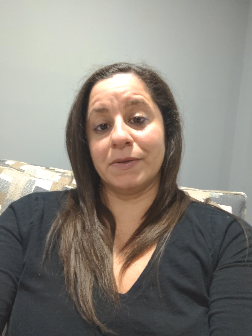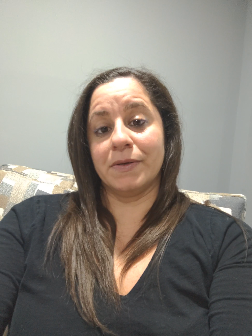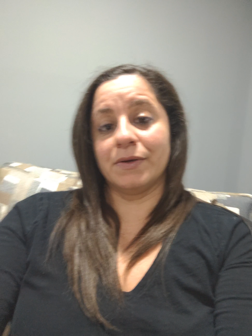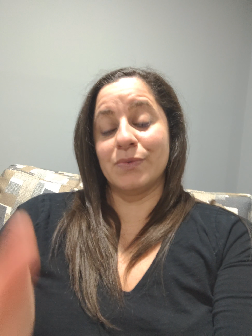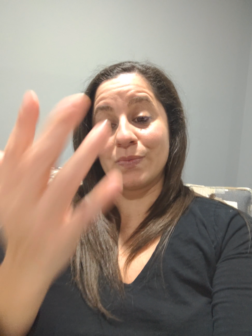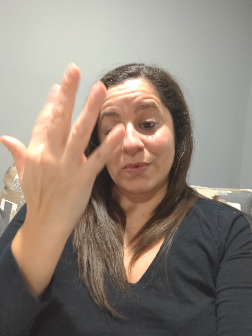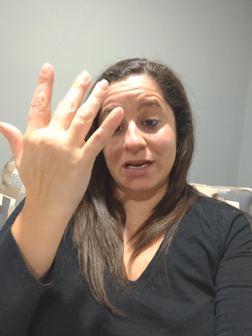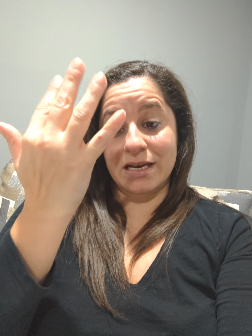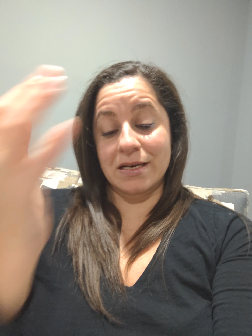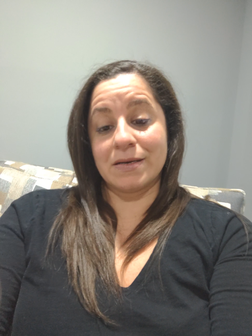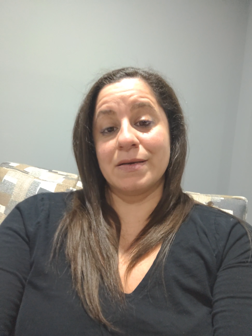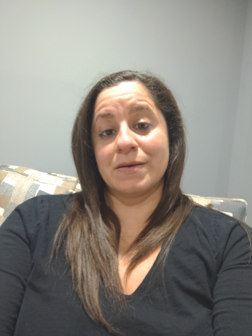wait